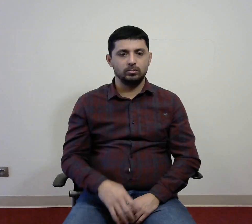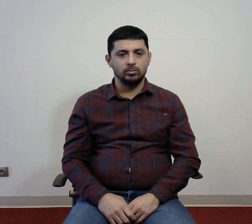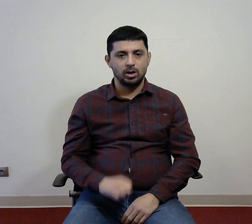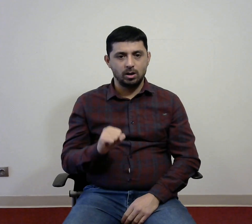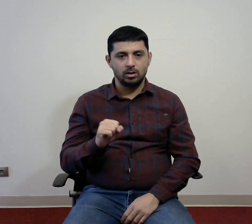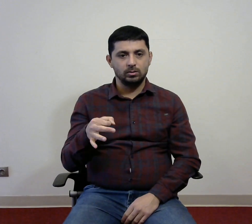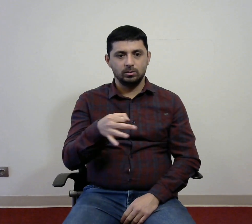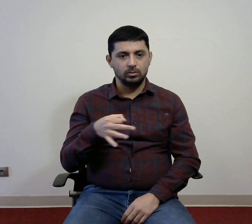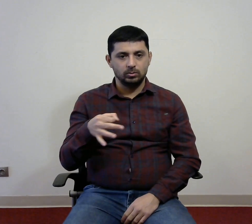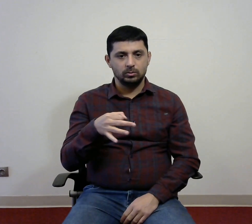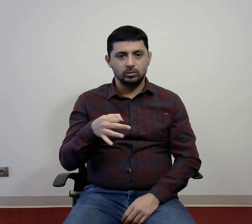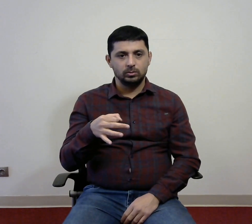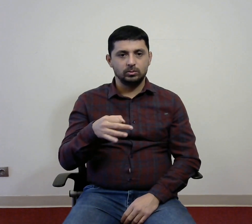abşeron rayon